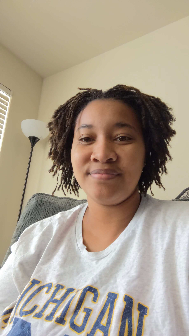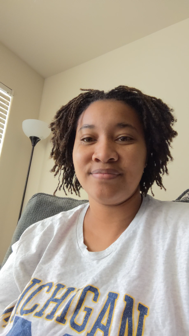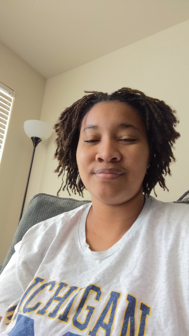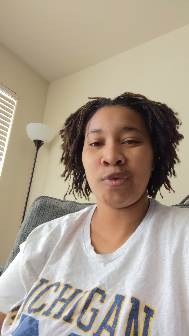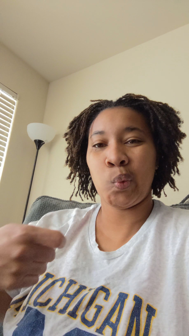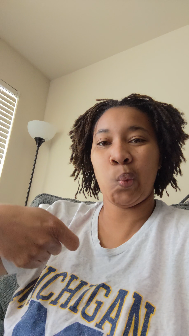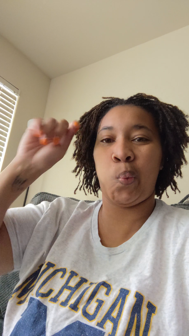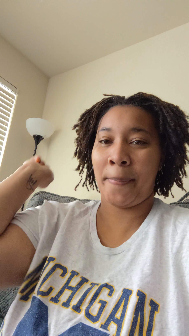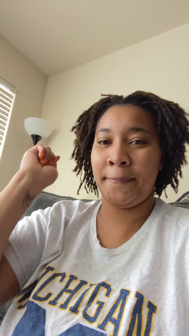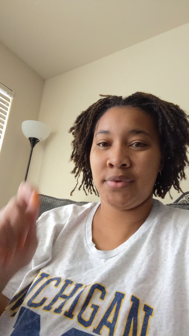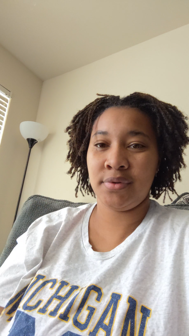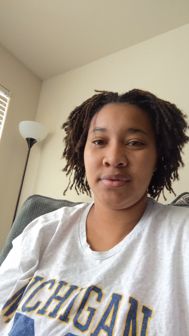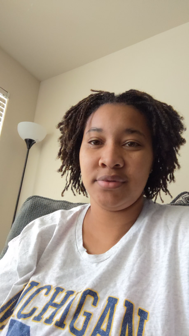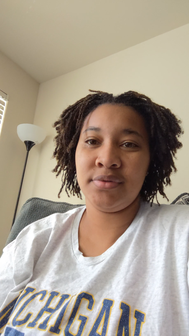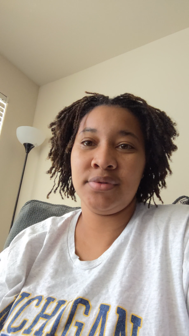rip